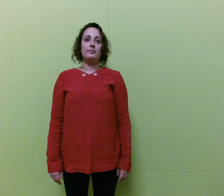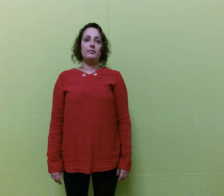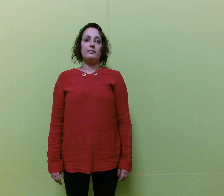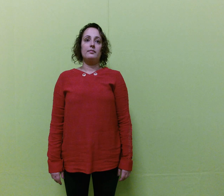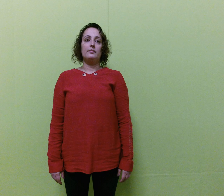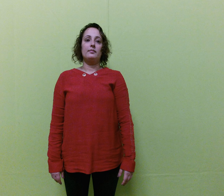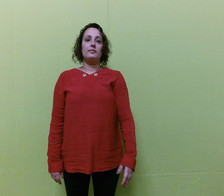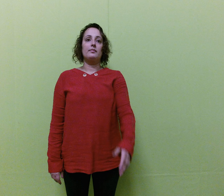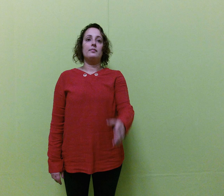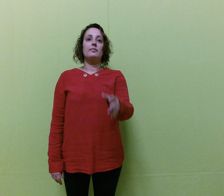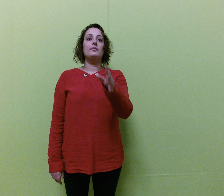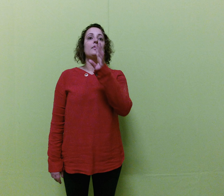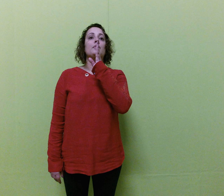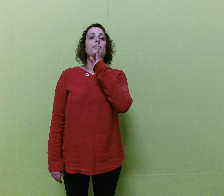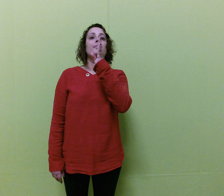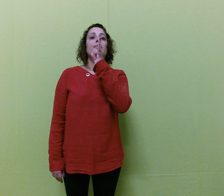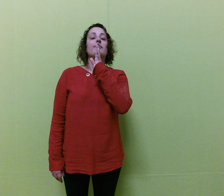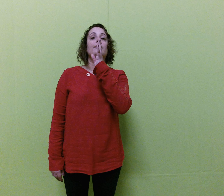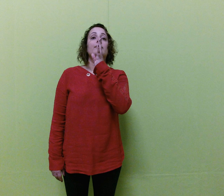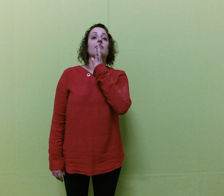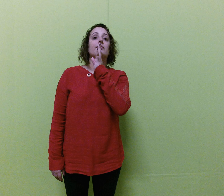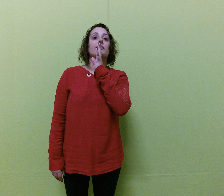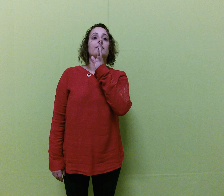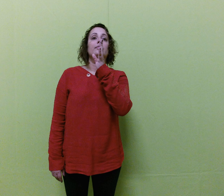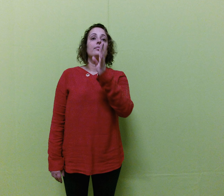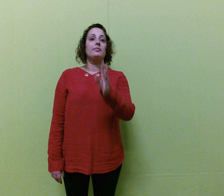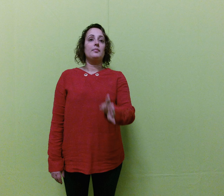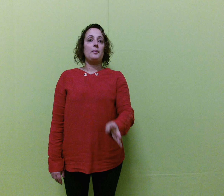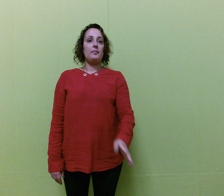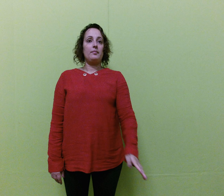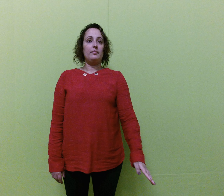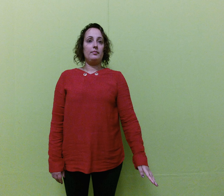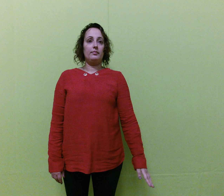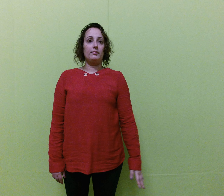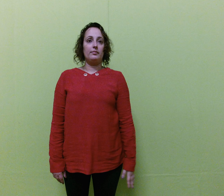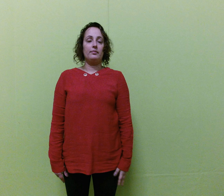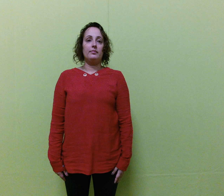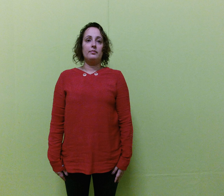conhecer